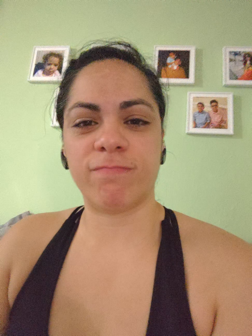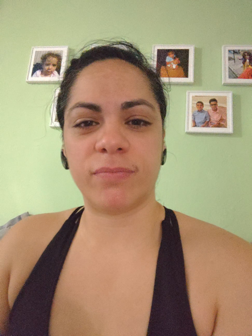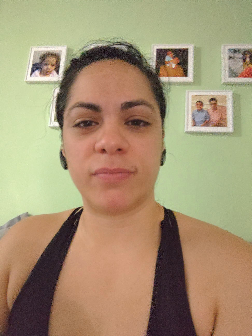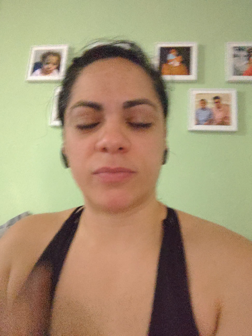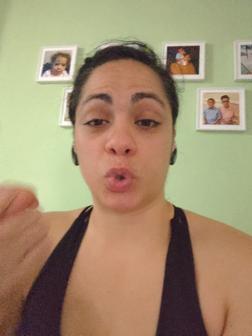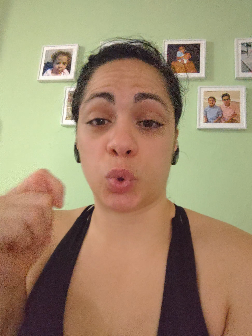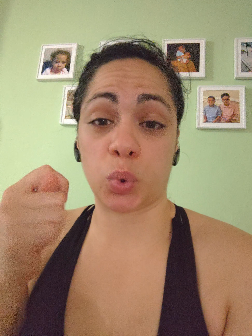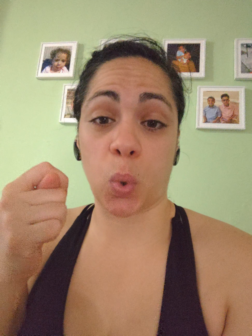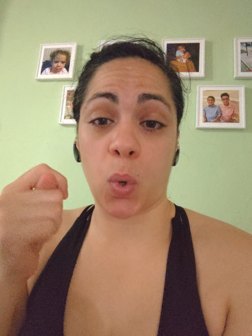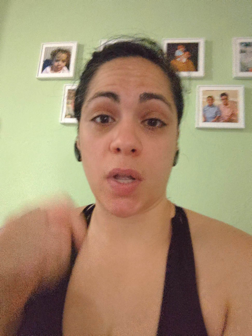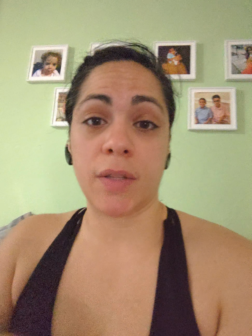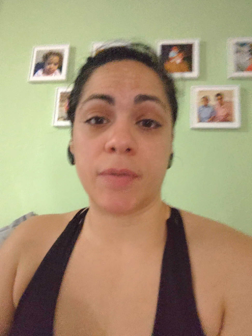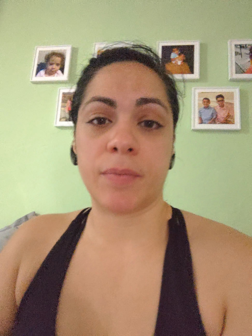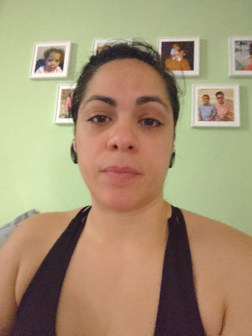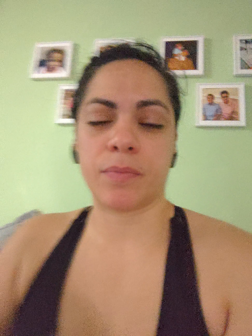toy